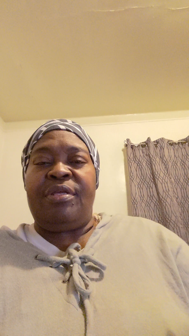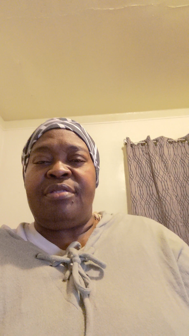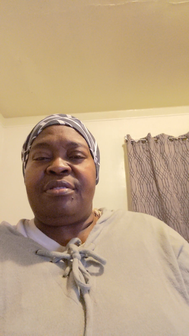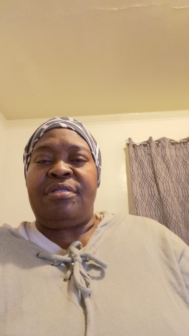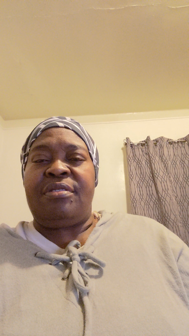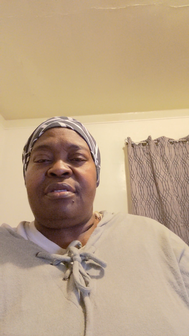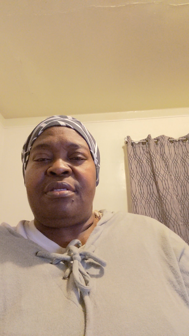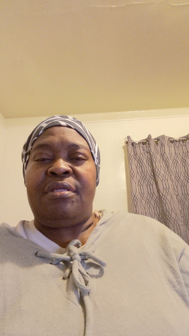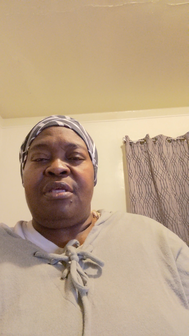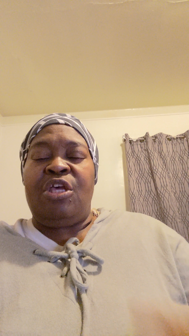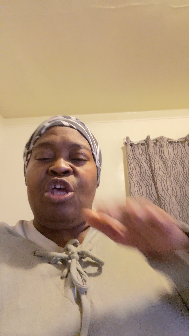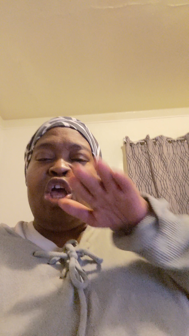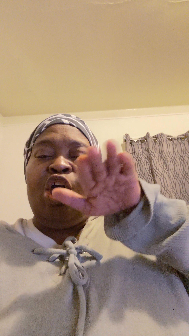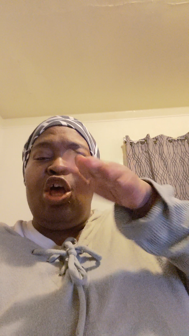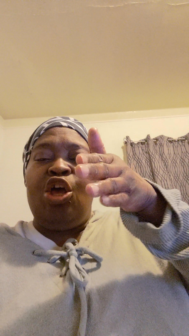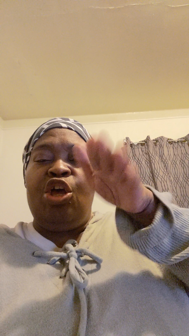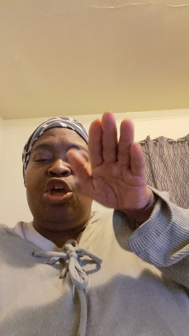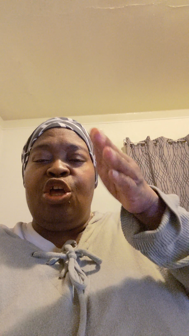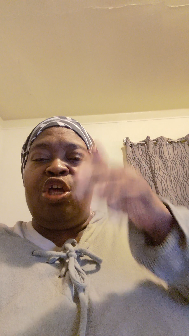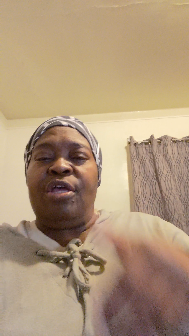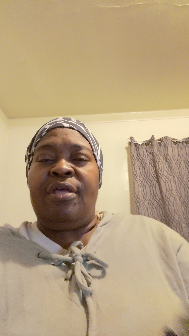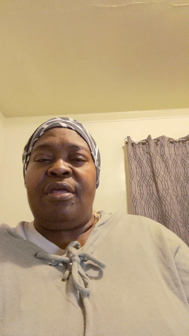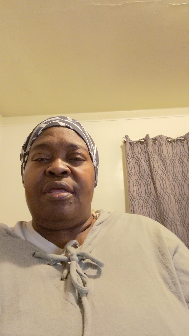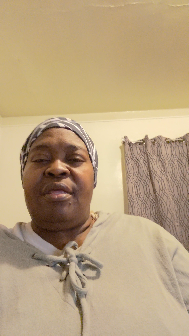cook